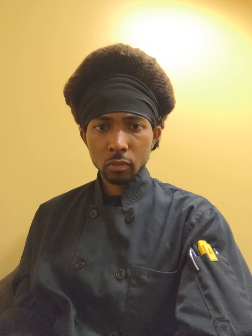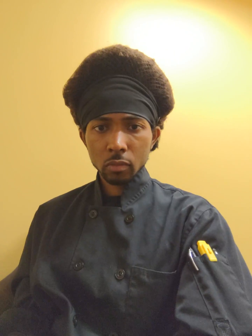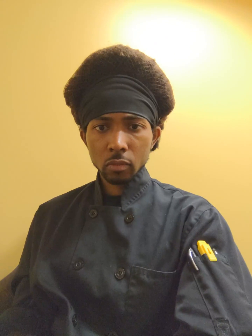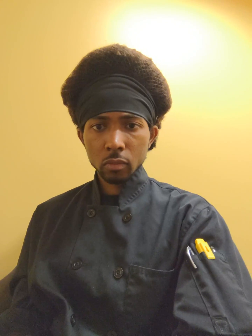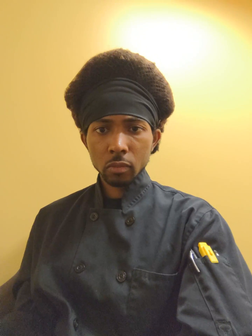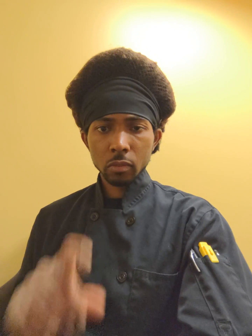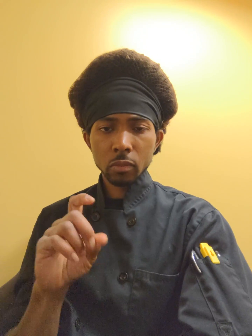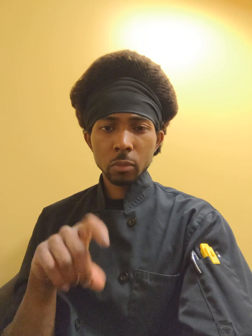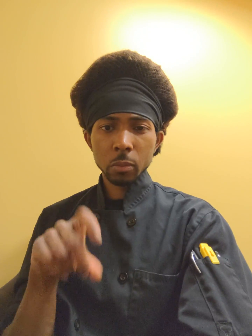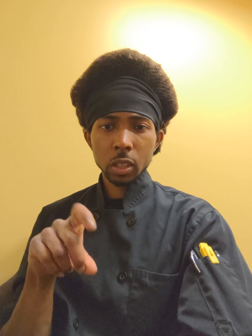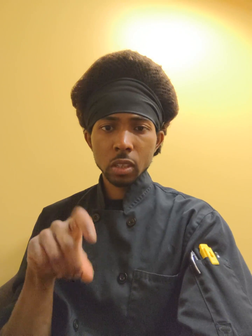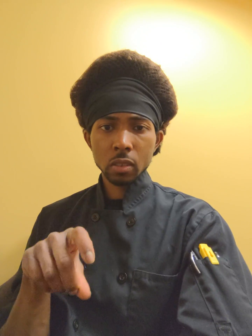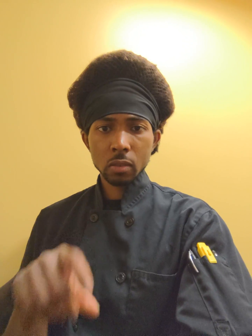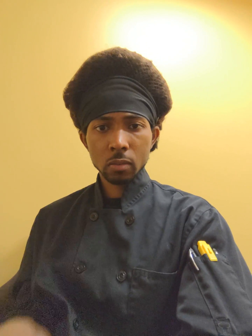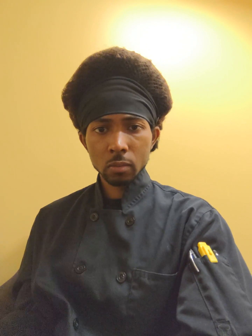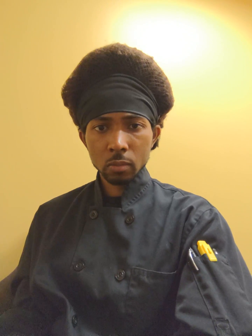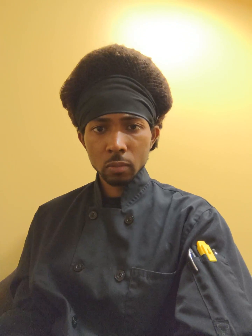should